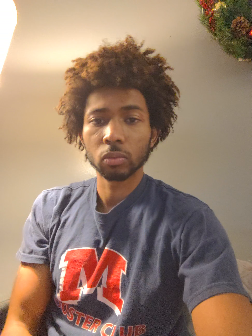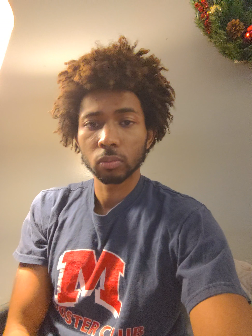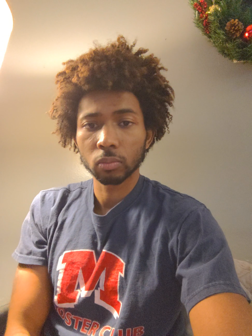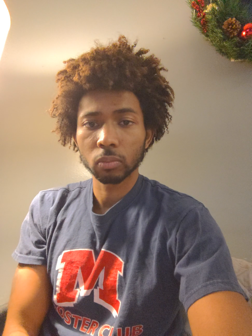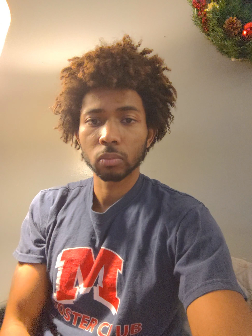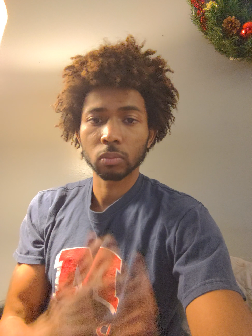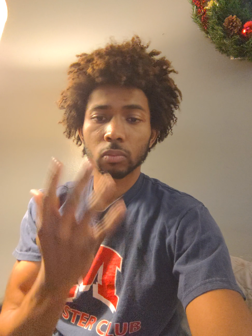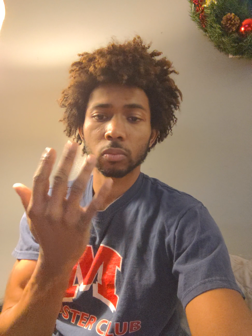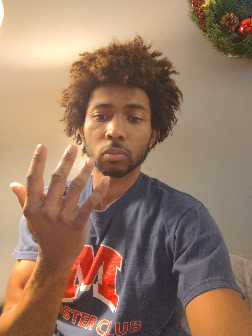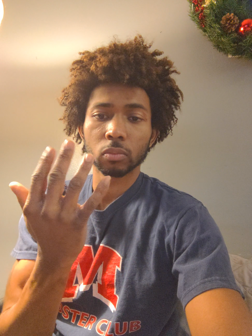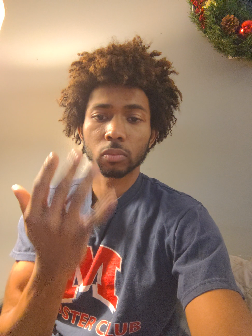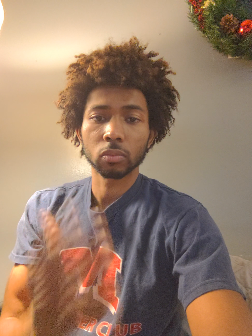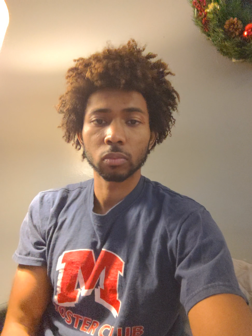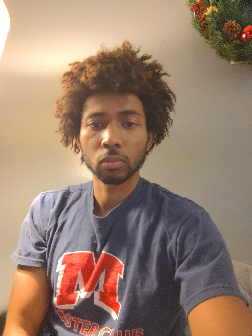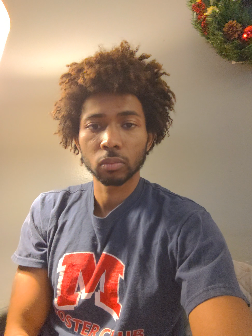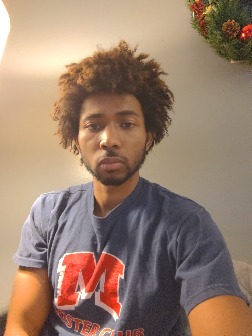finger